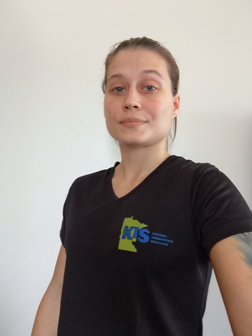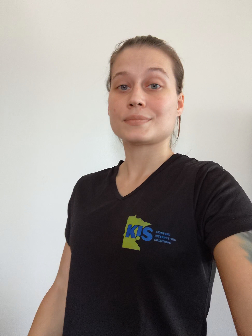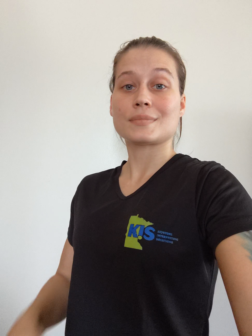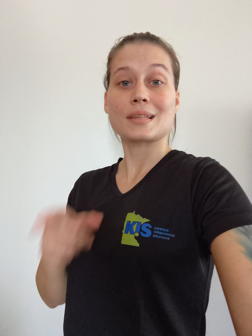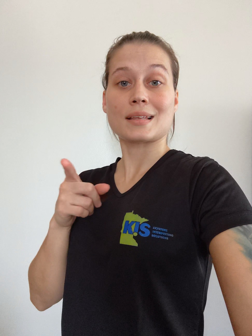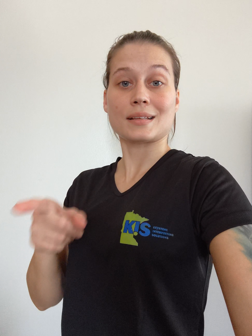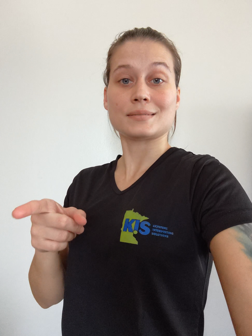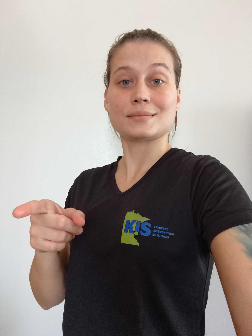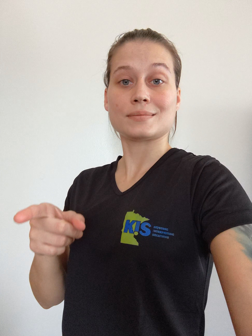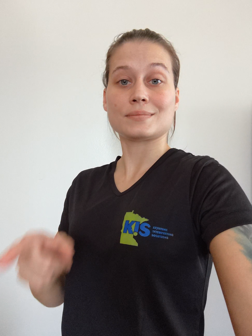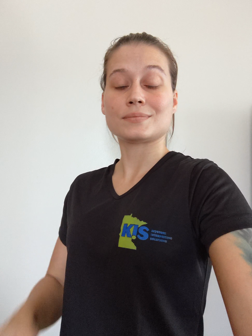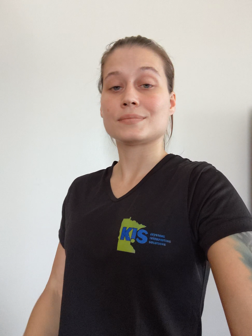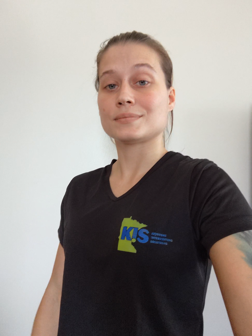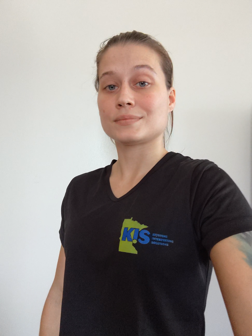he/she/it